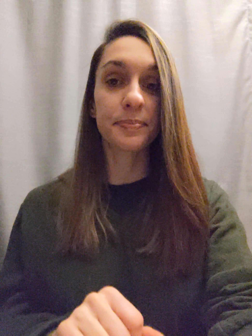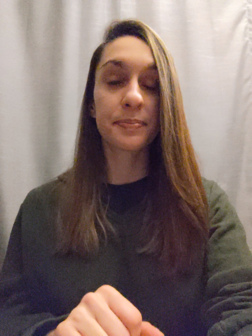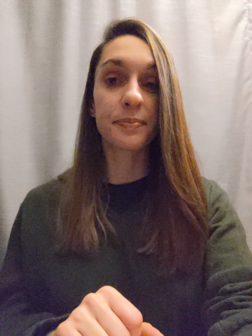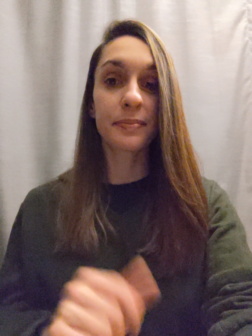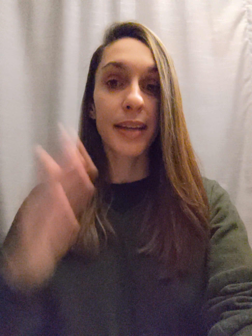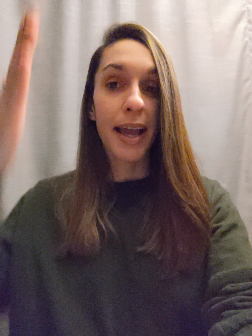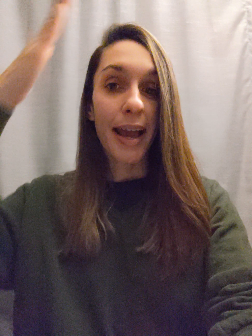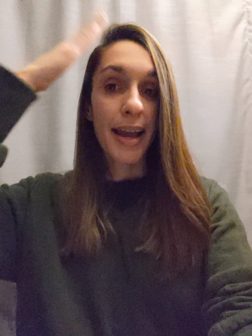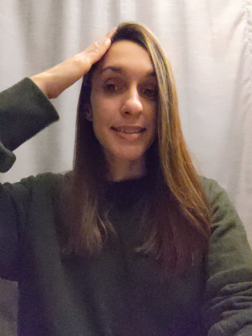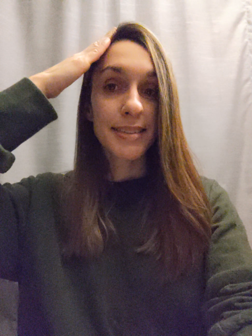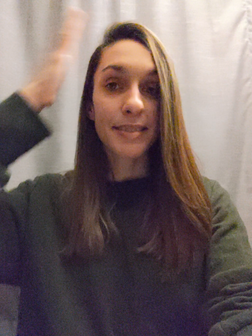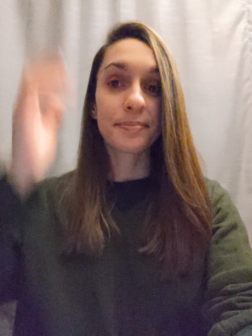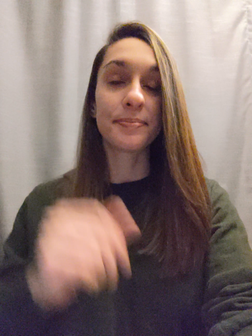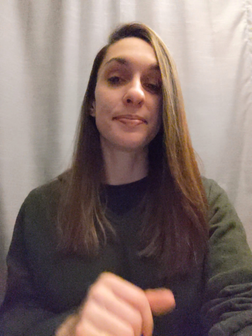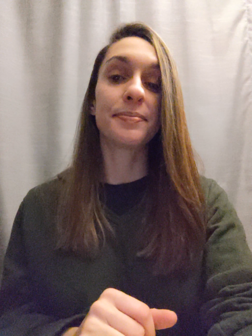hat